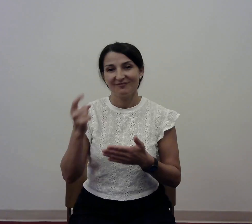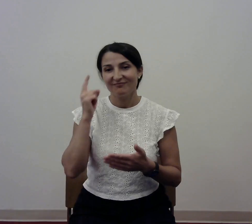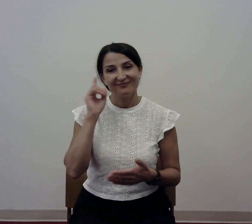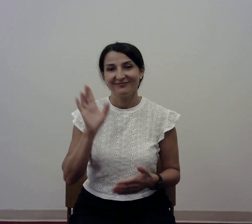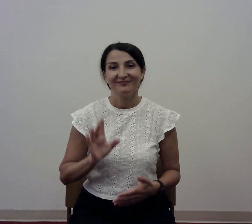bilmir